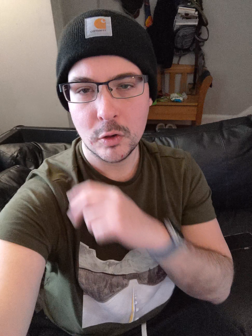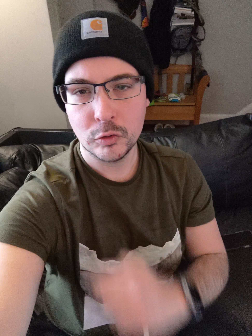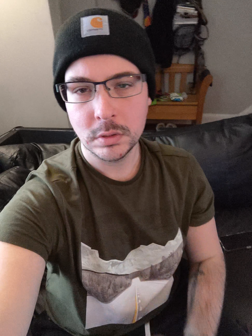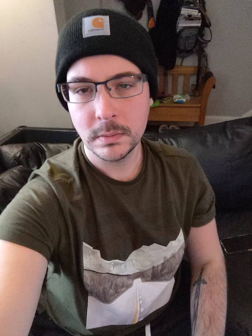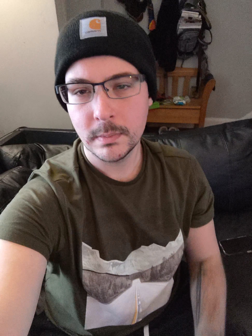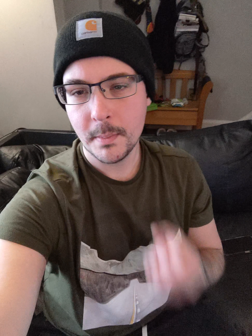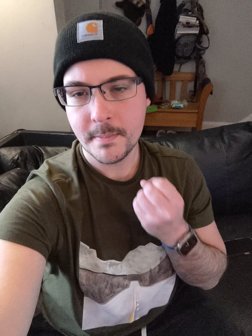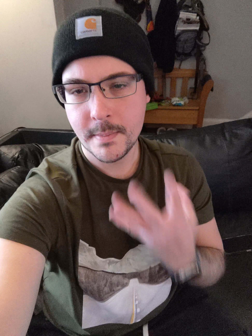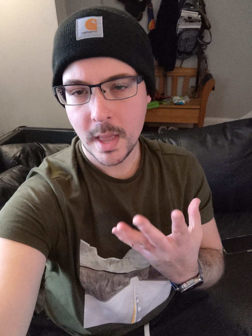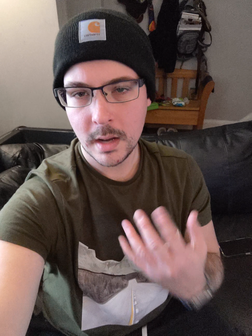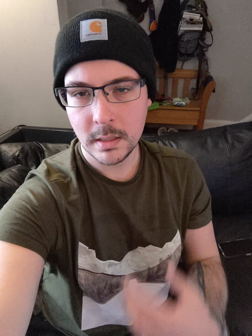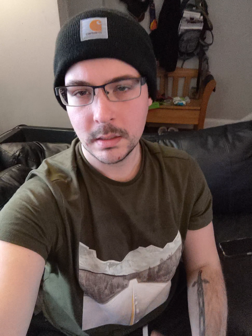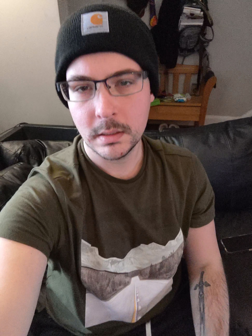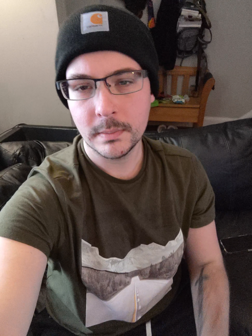many